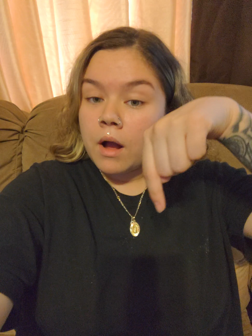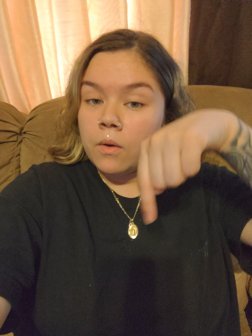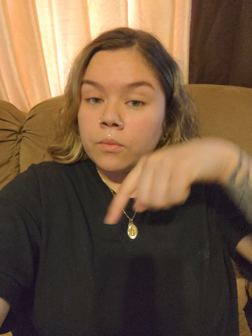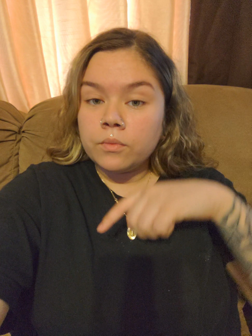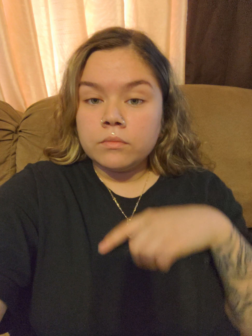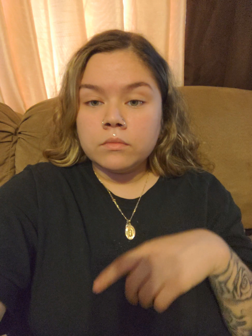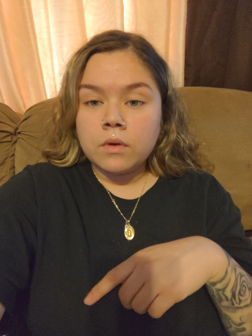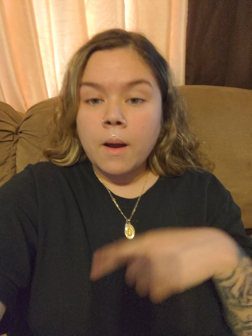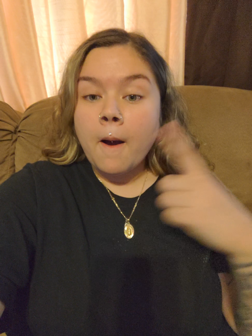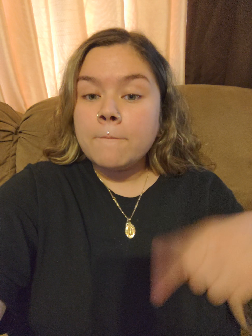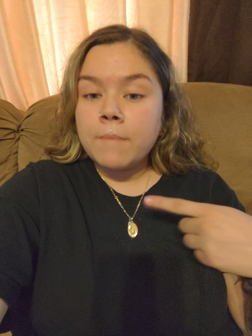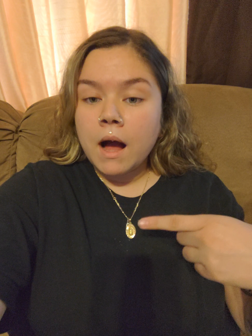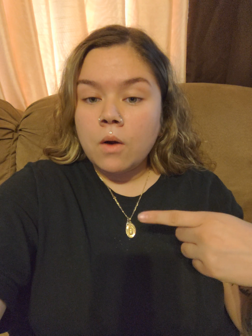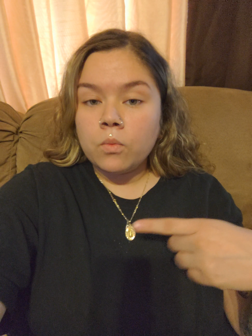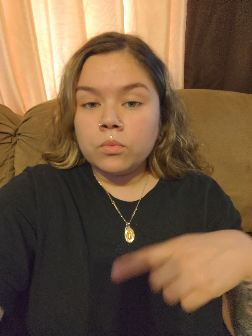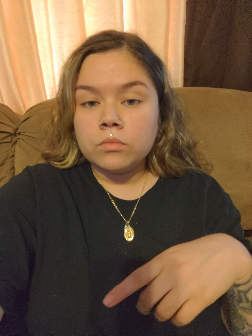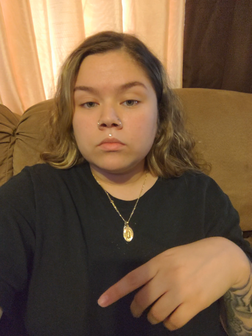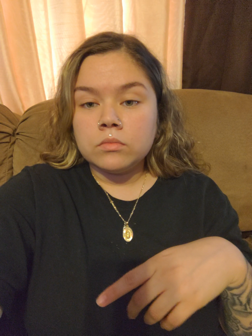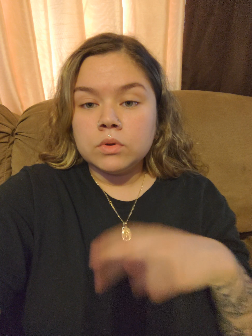about